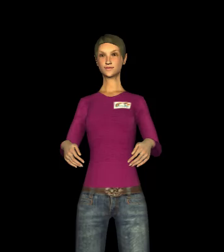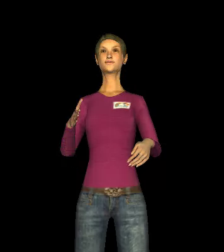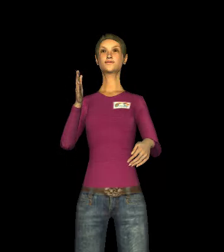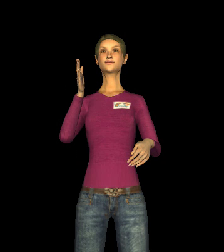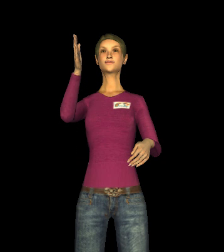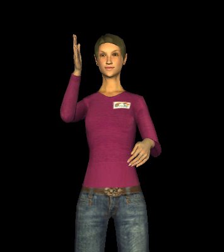مستقبل